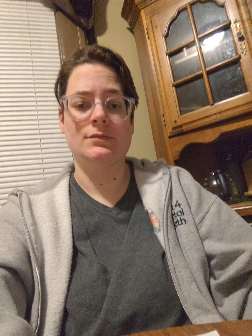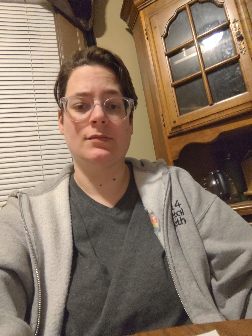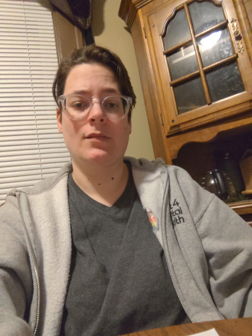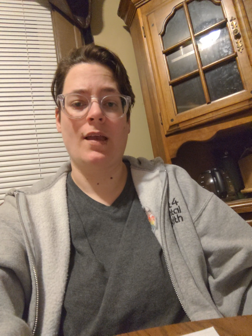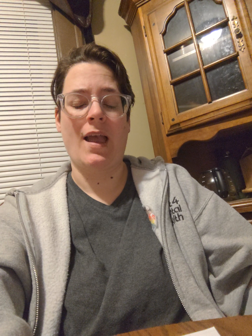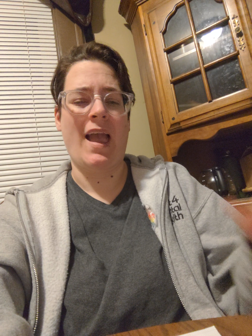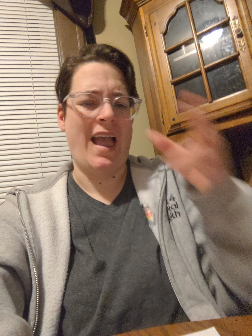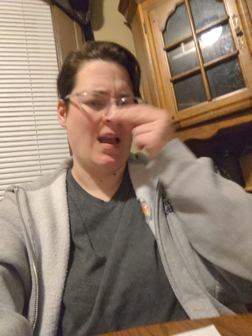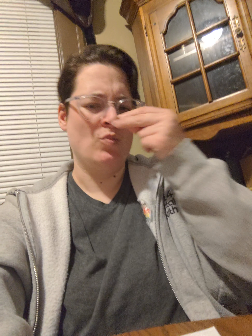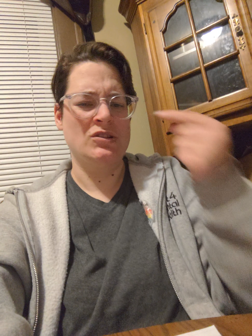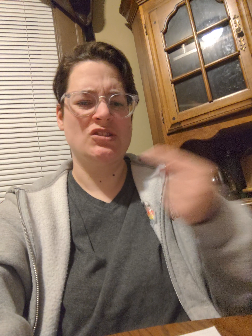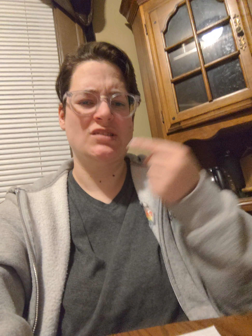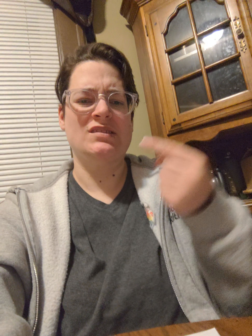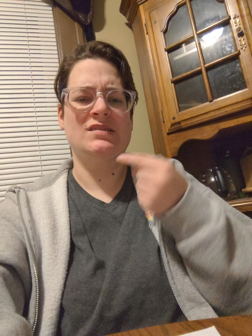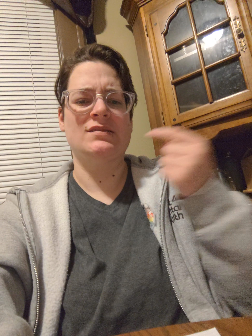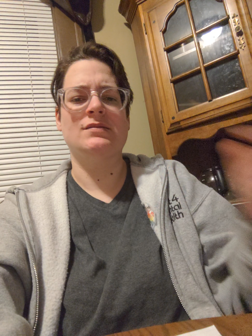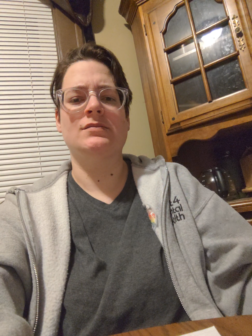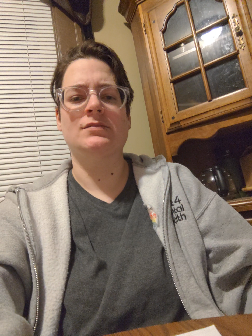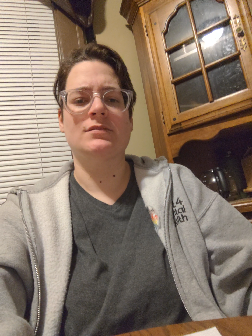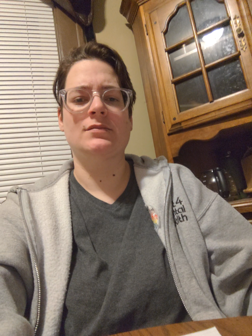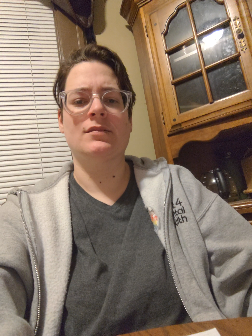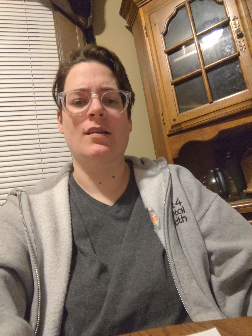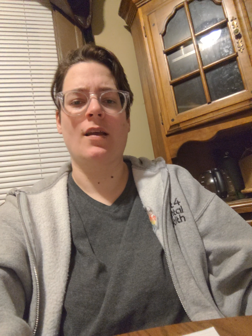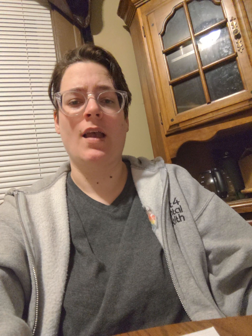owie